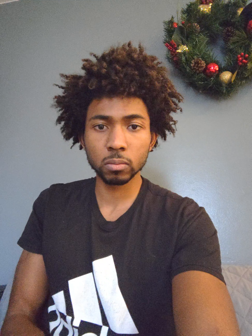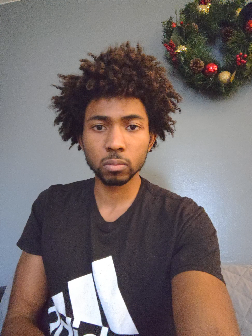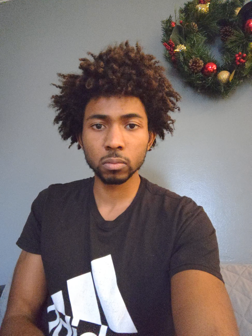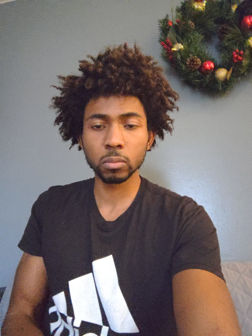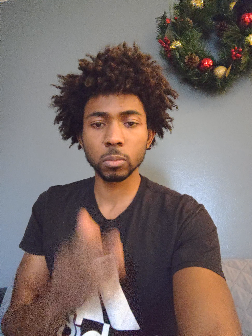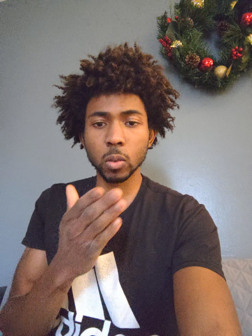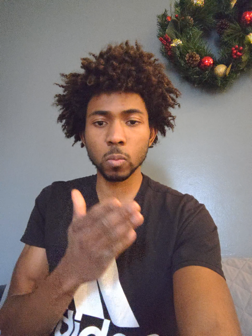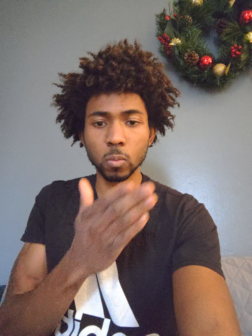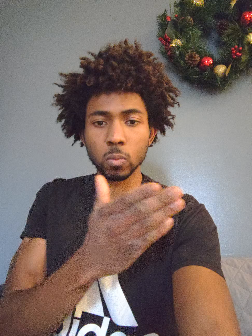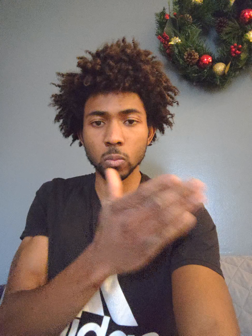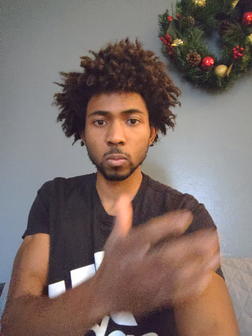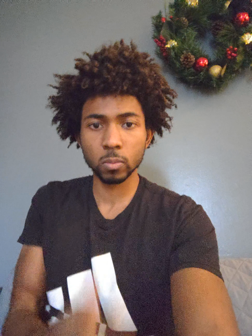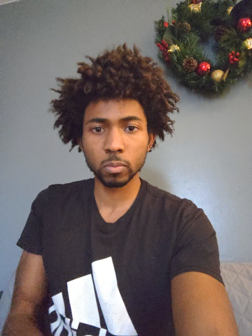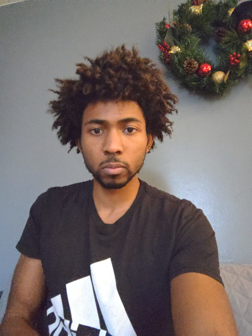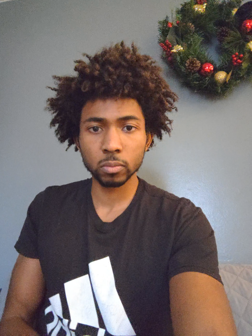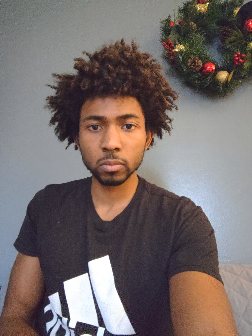boat